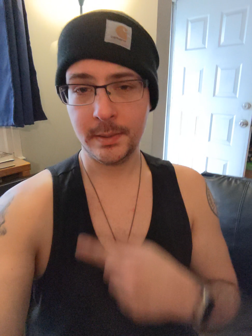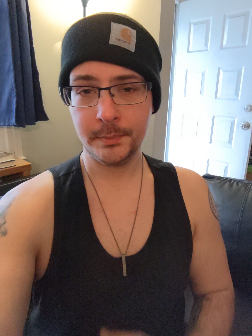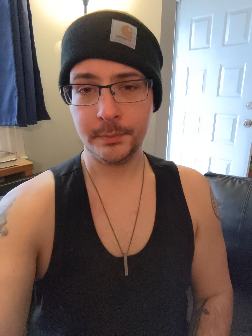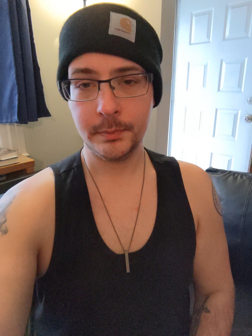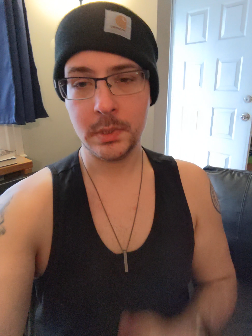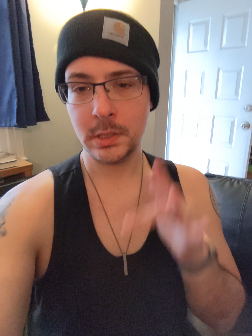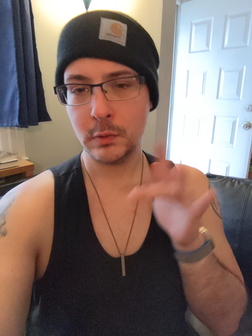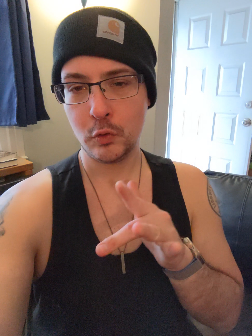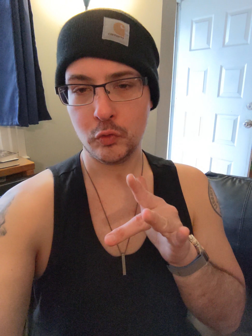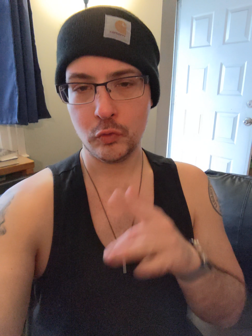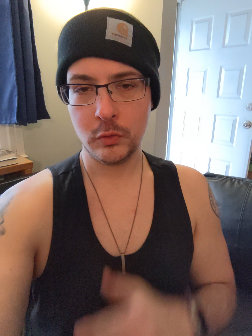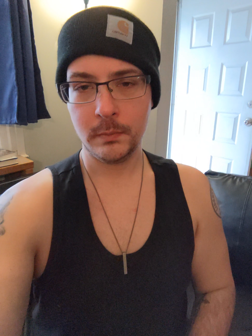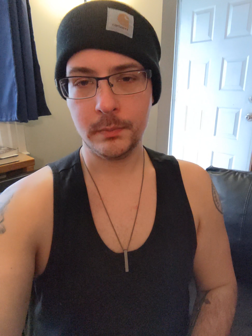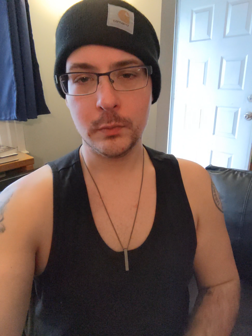touch